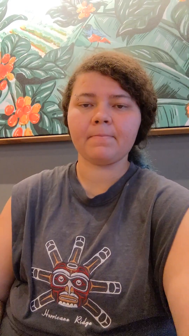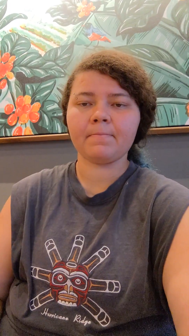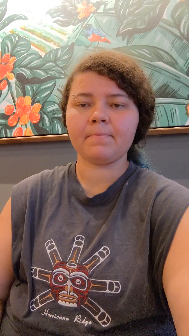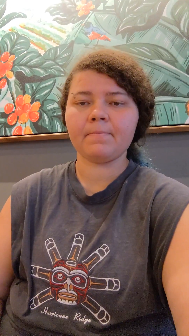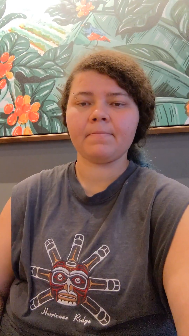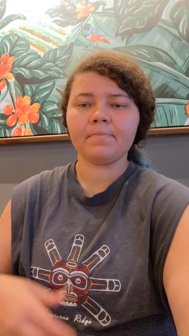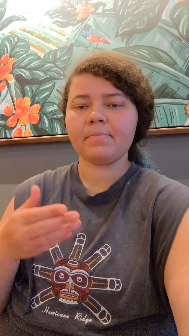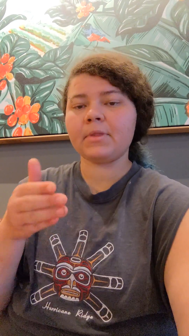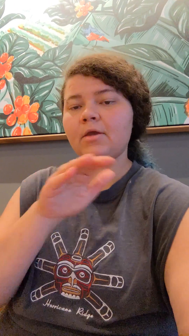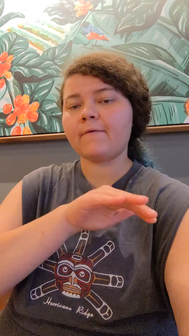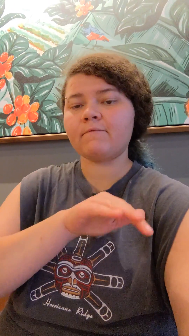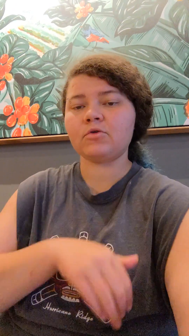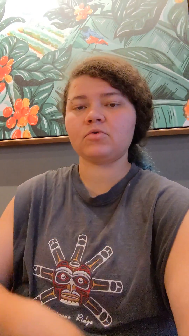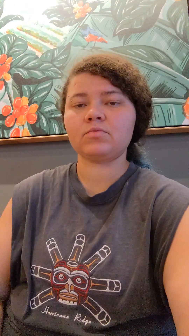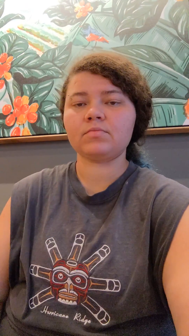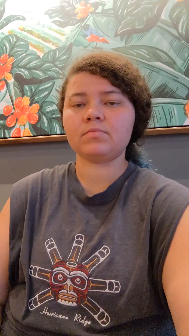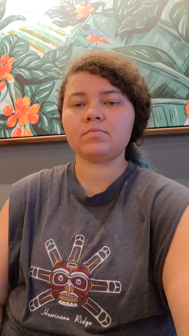cover